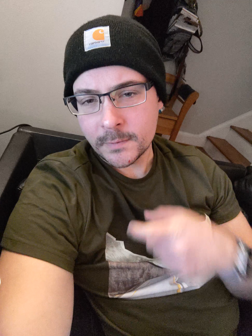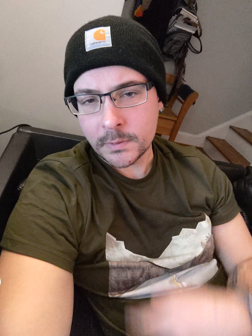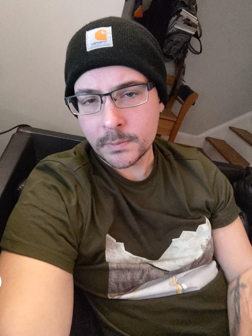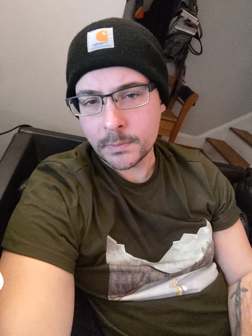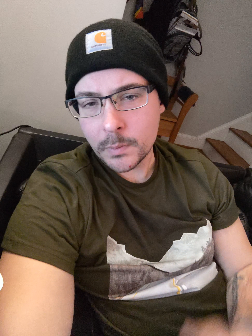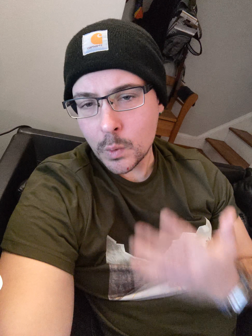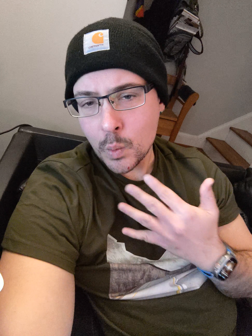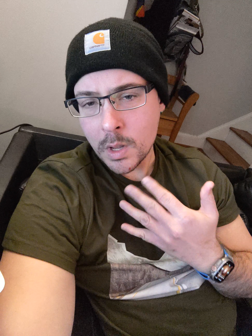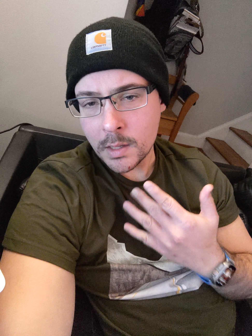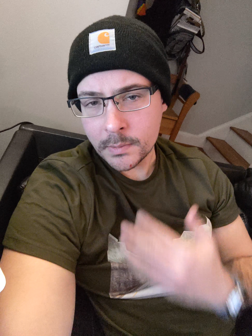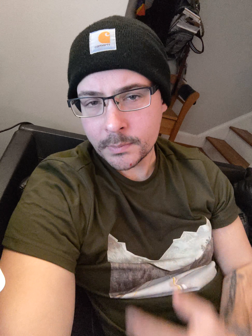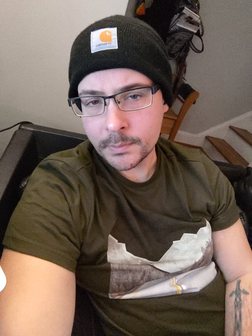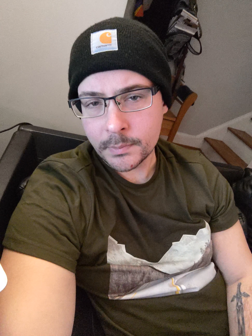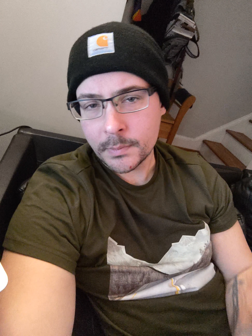wait